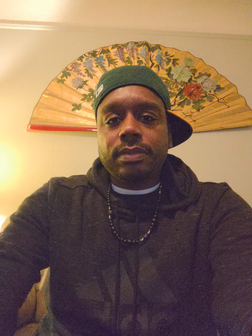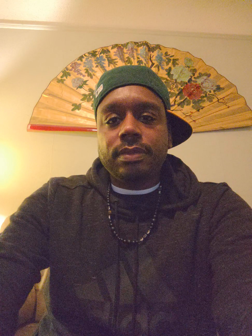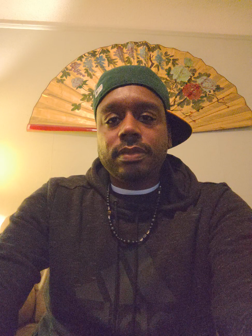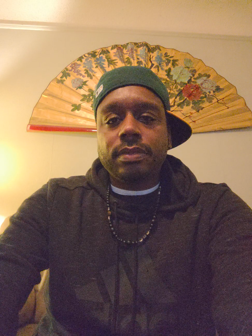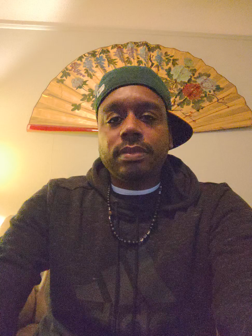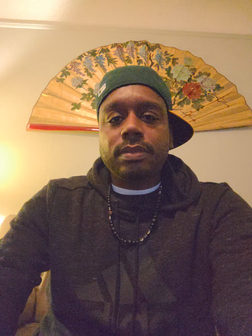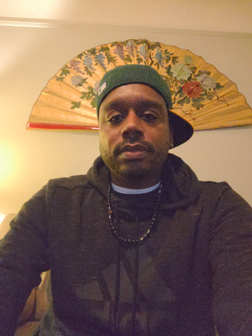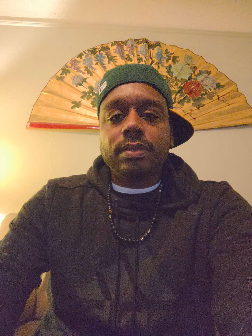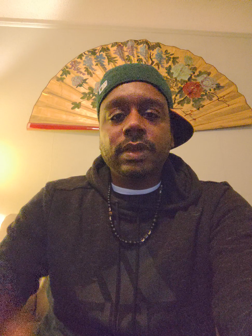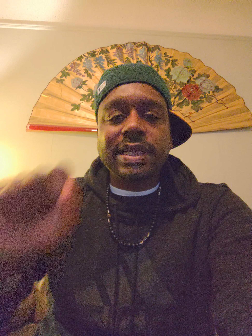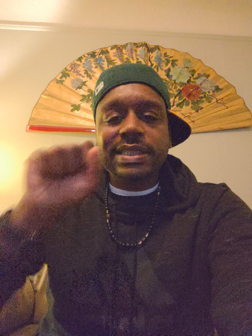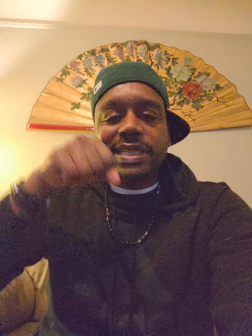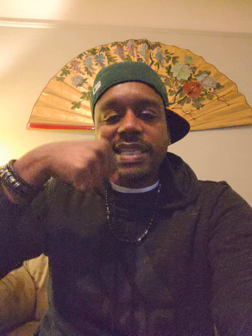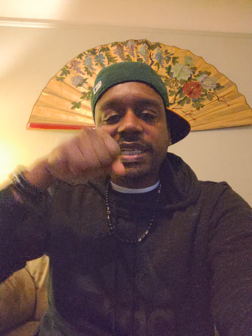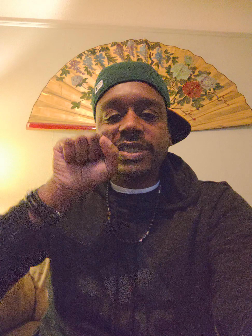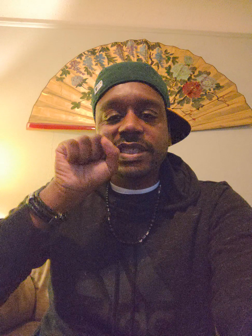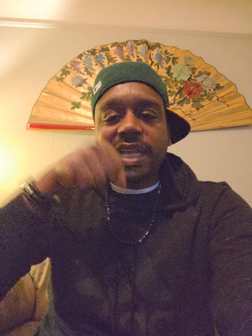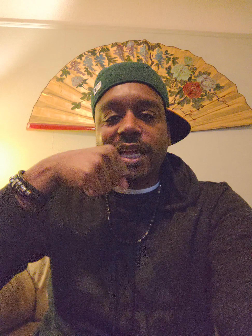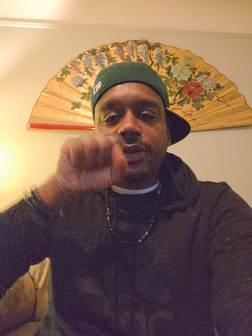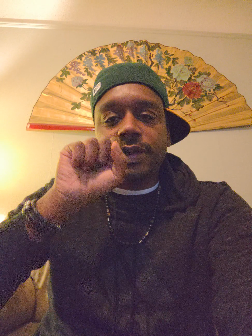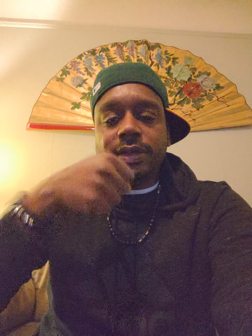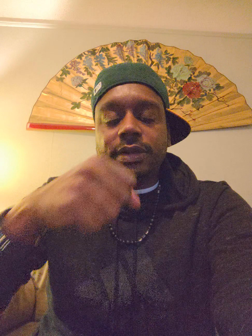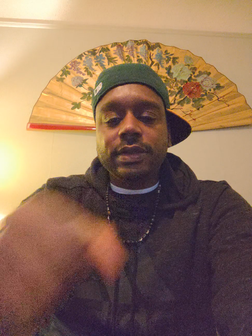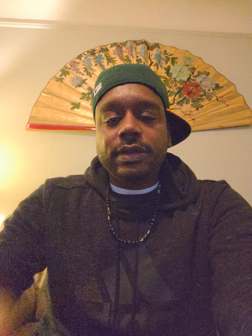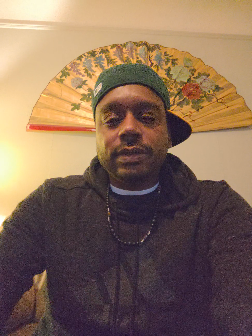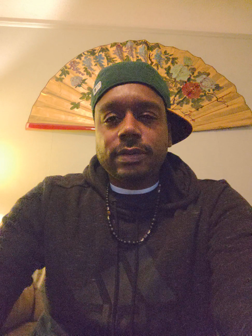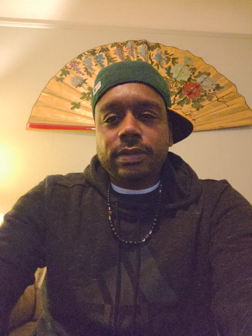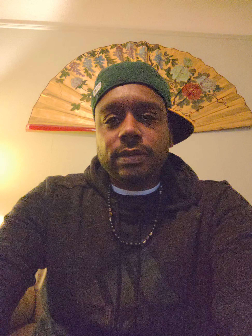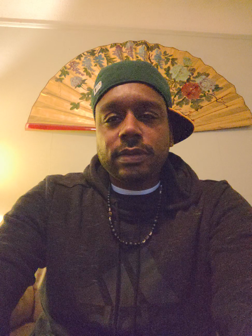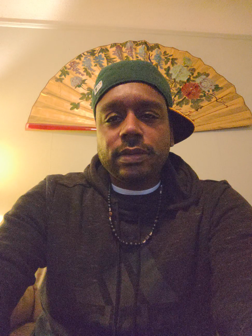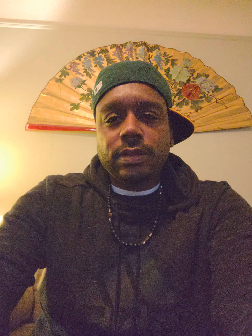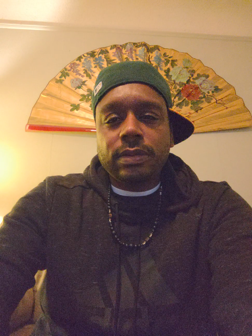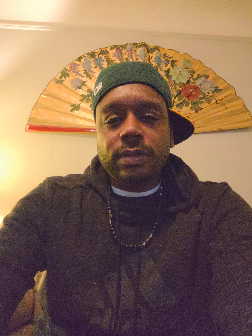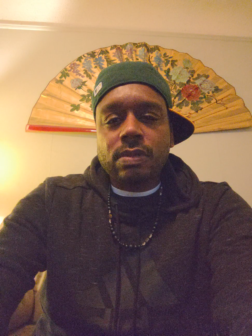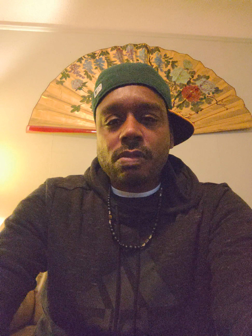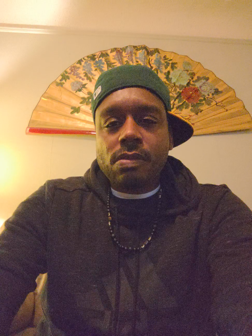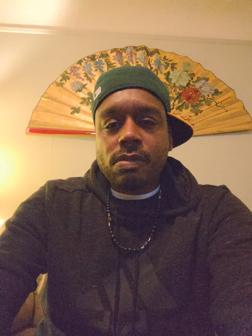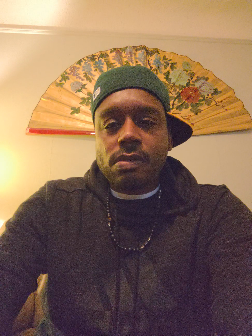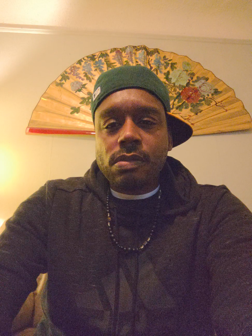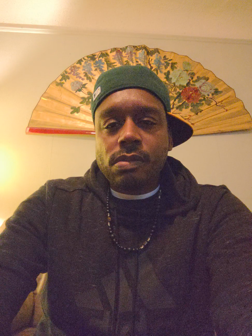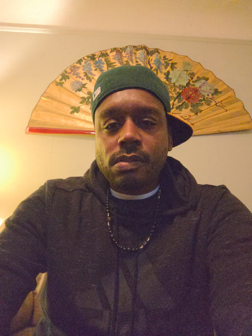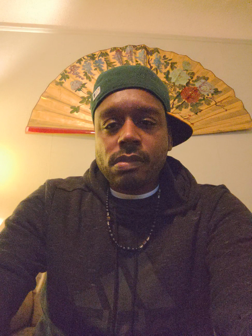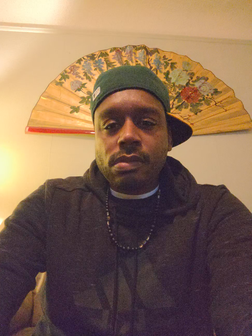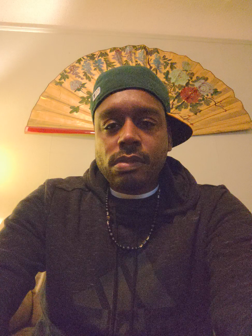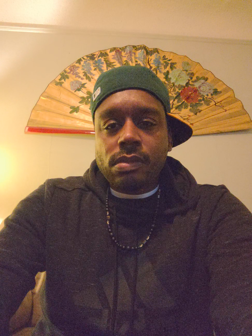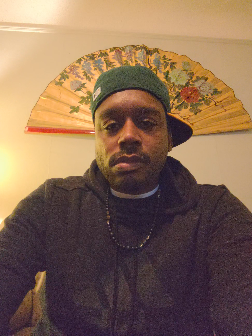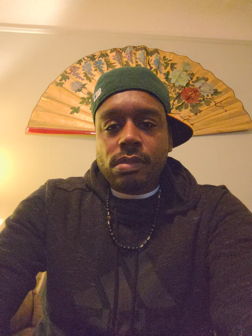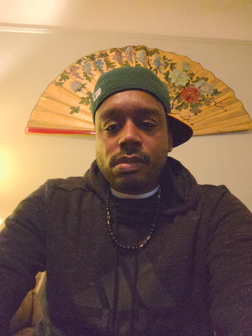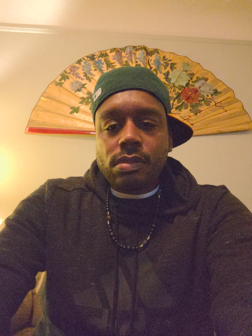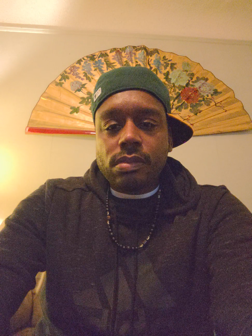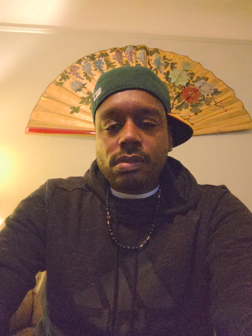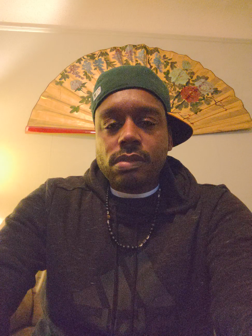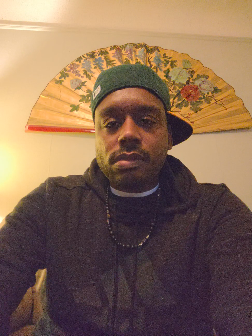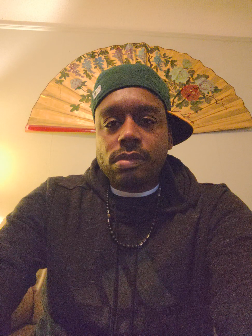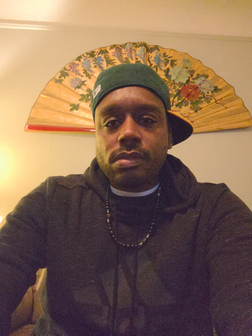carrot